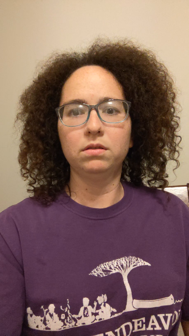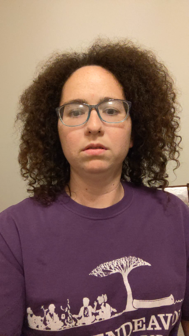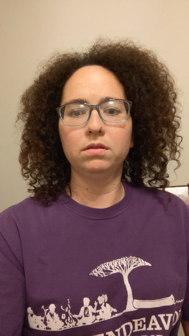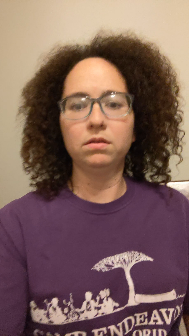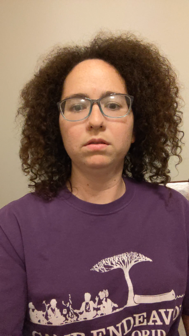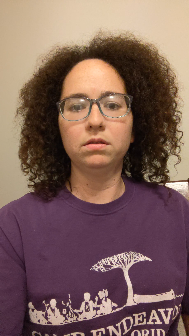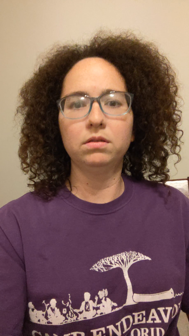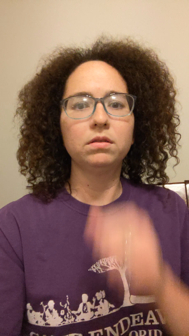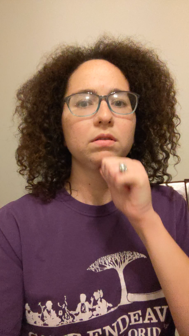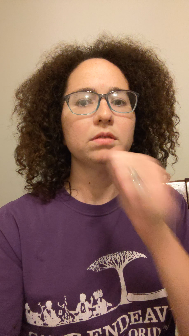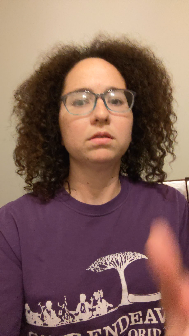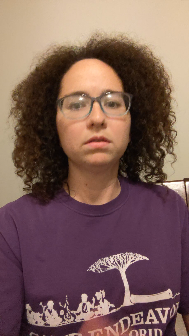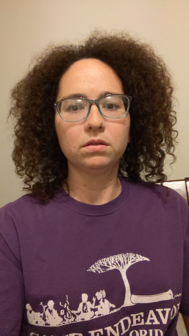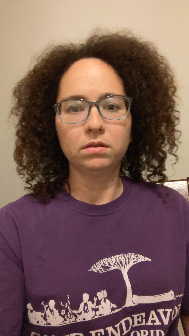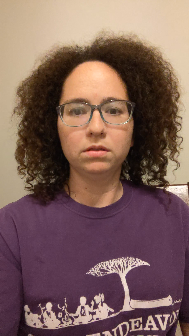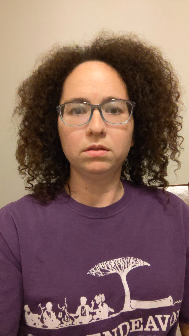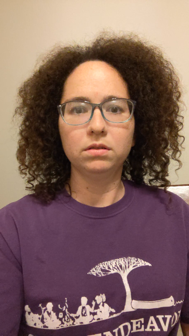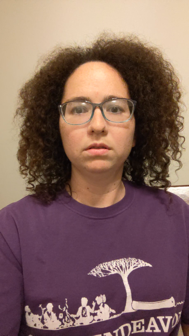don't